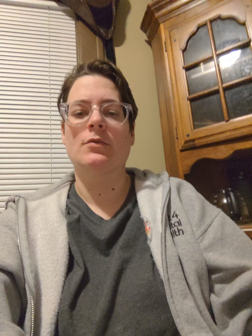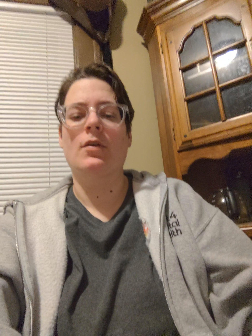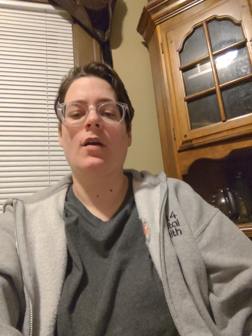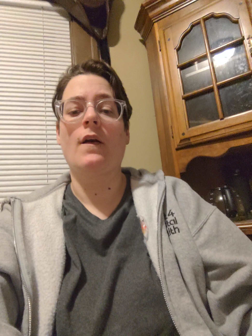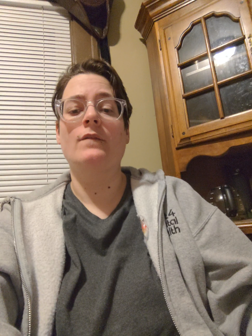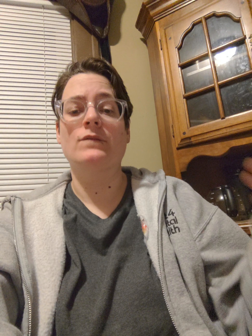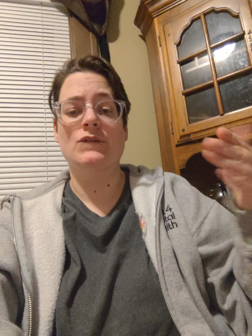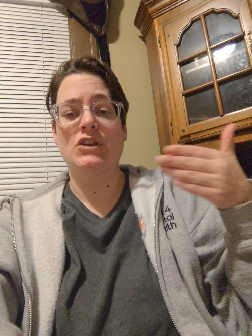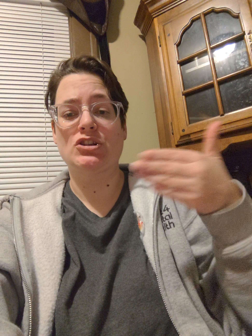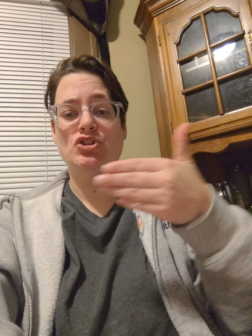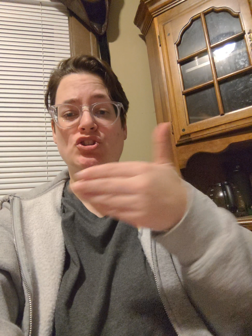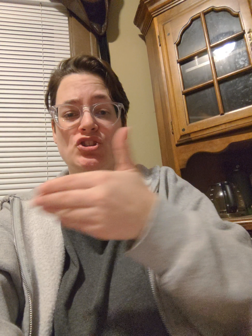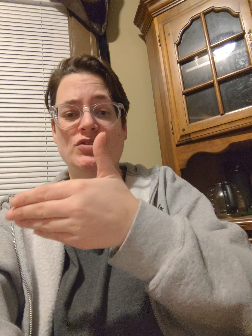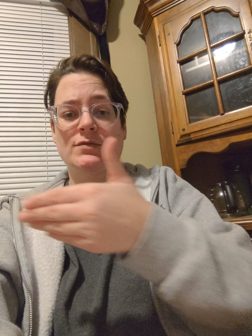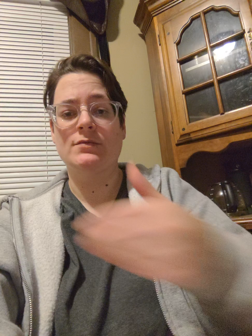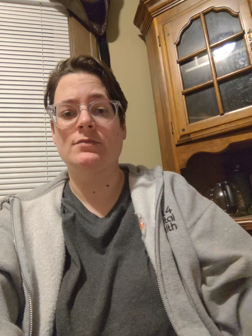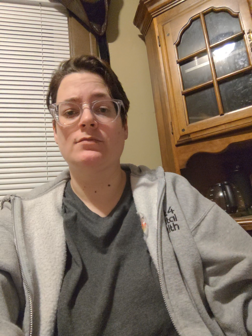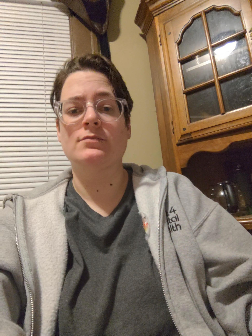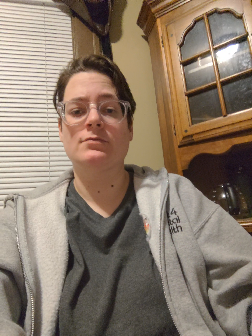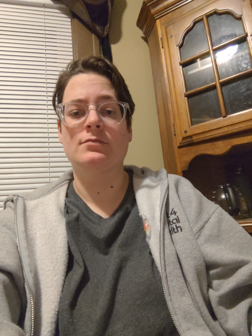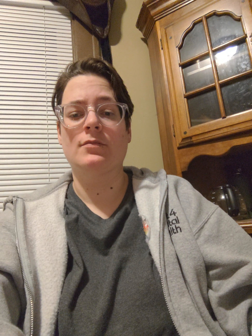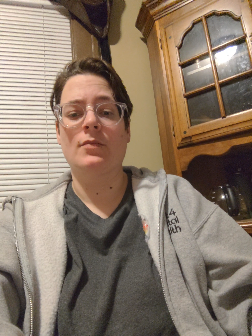fish